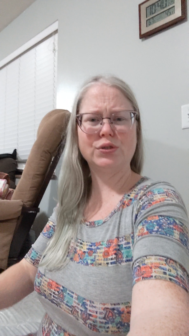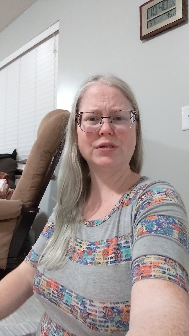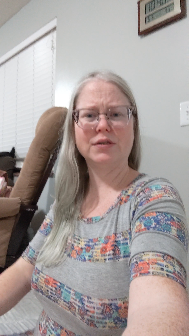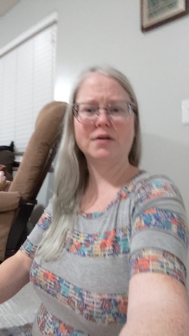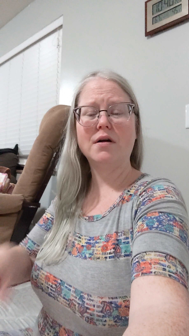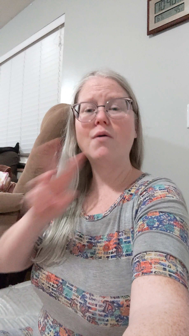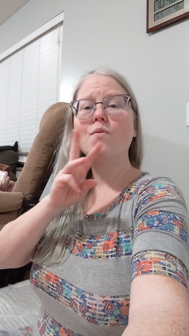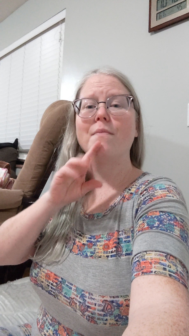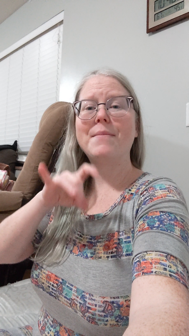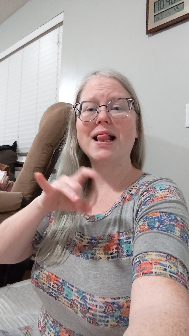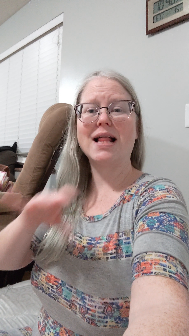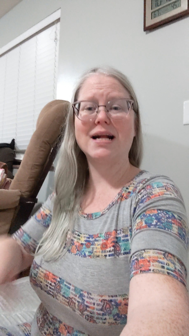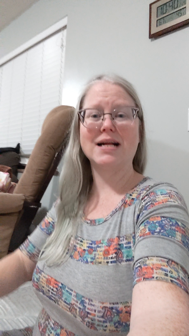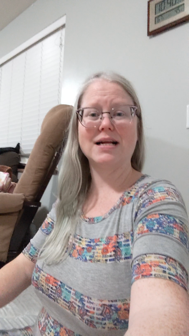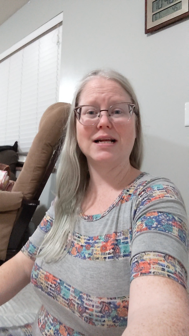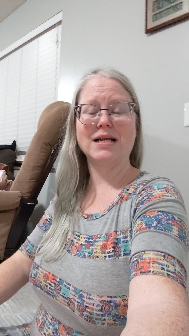melon